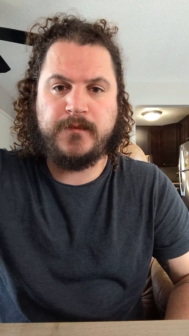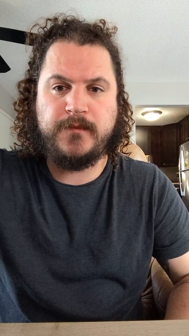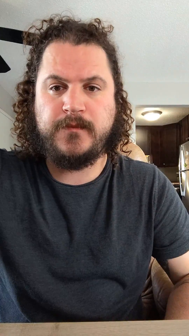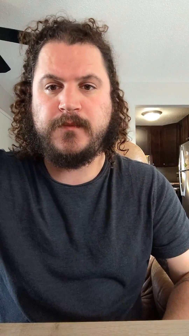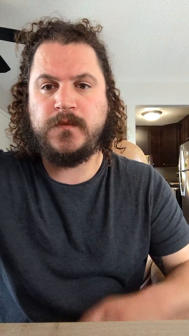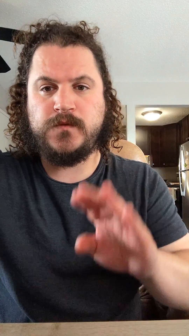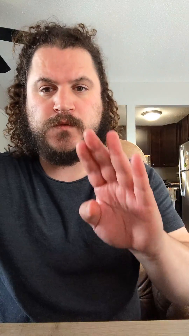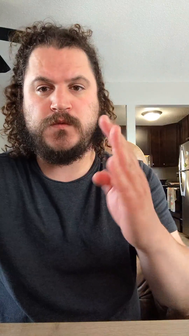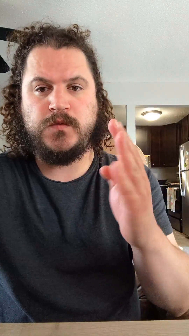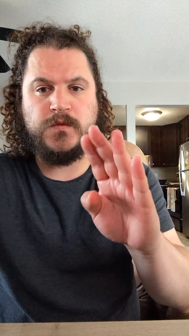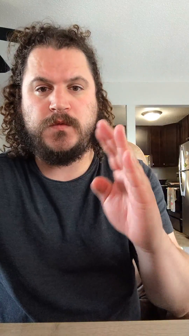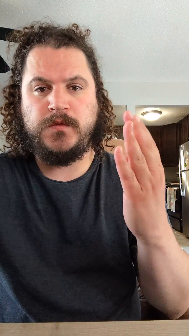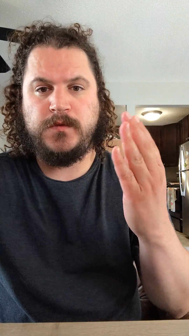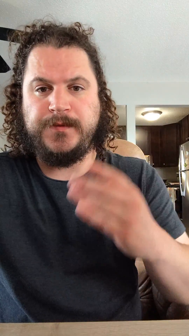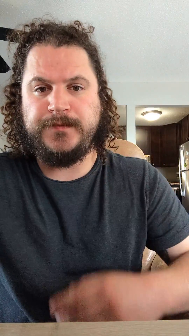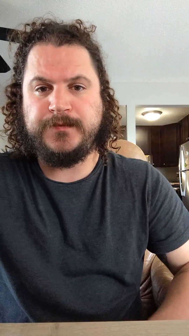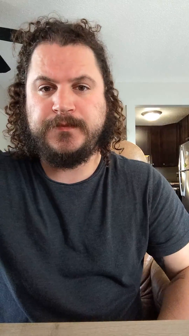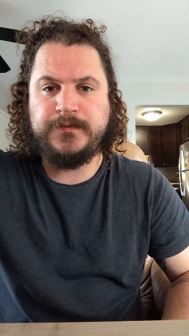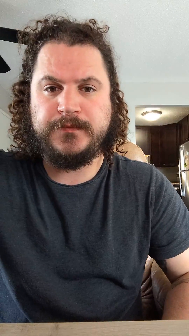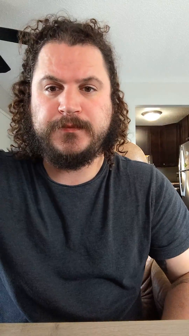door